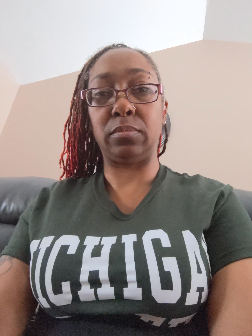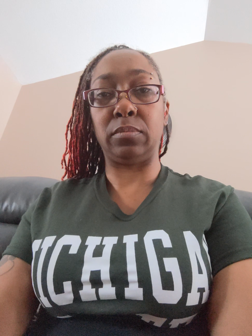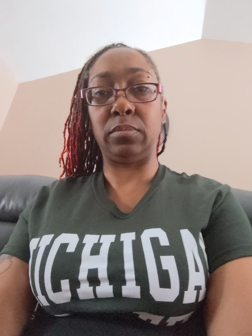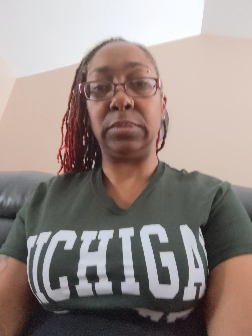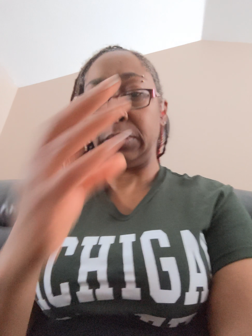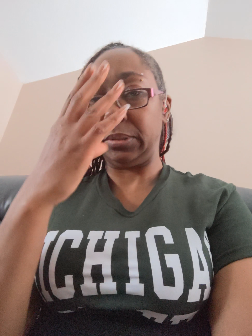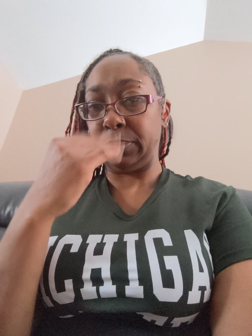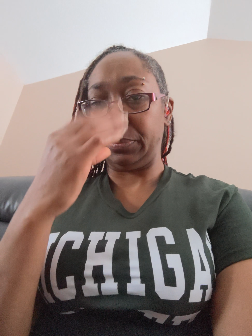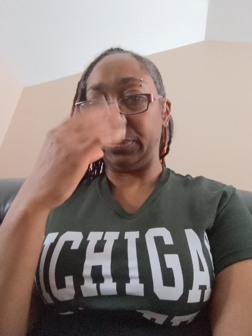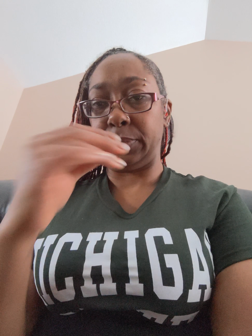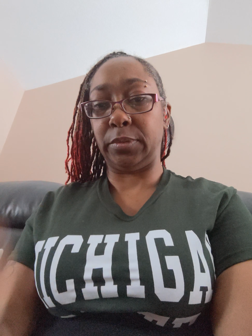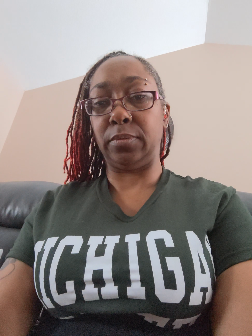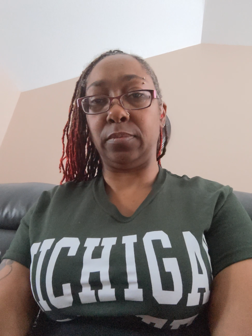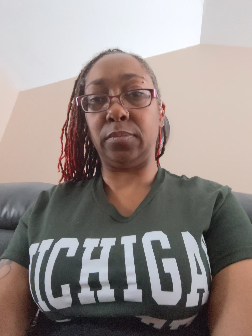sleepy